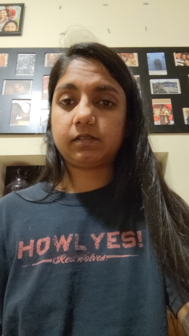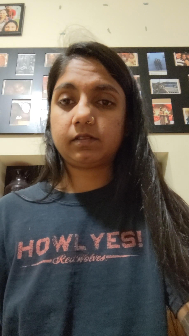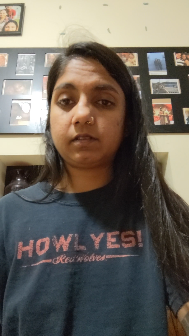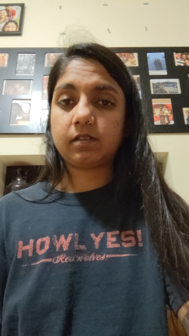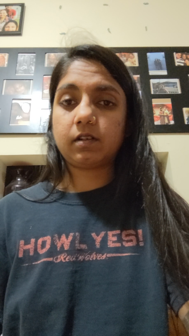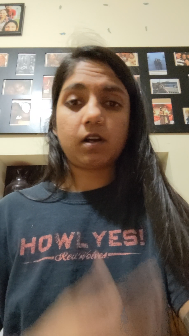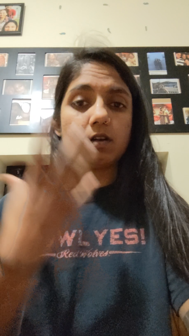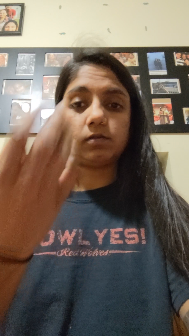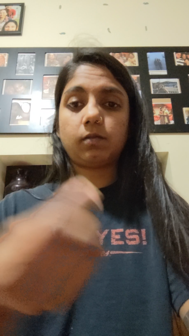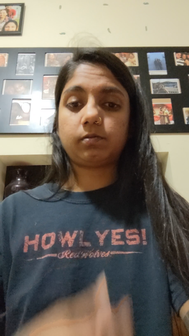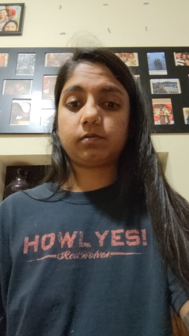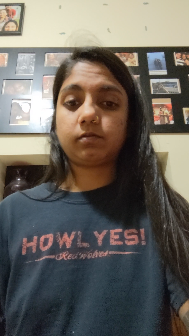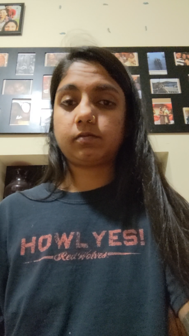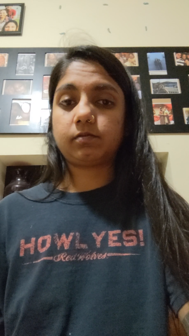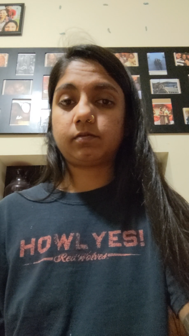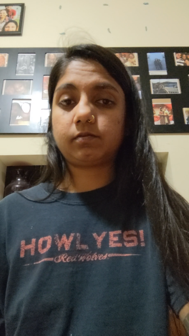got to